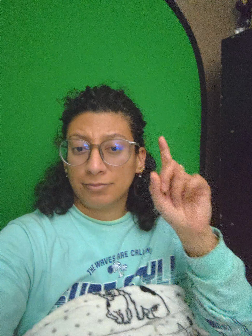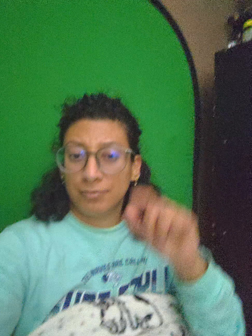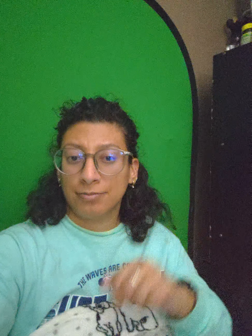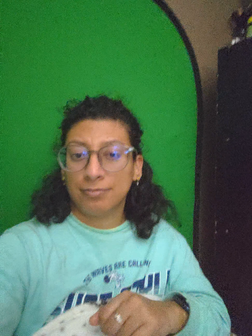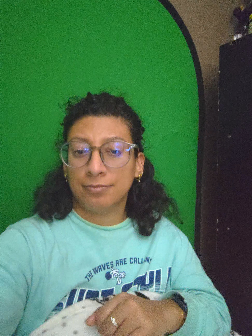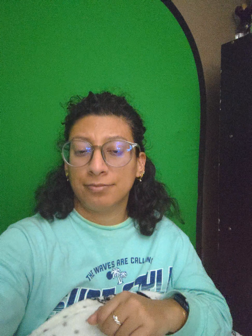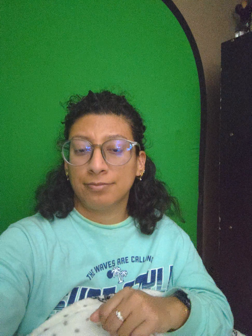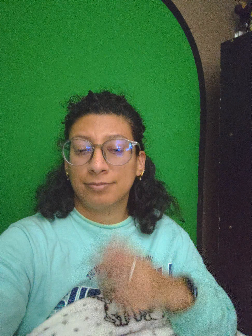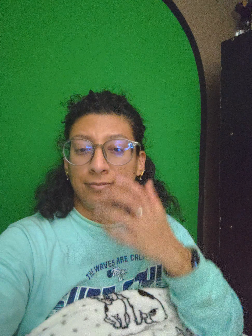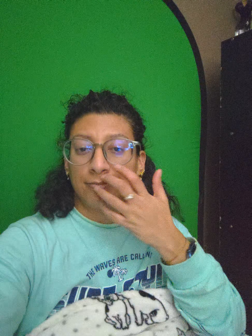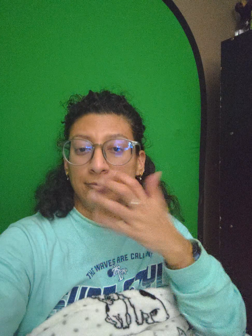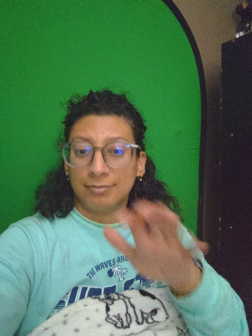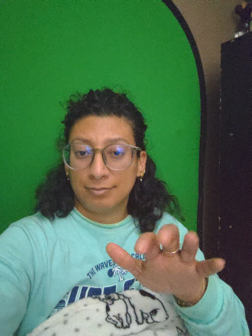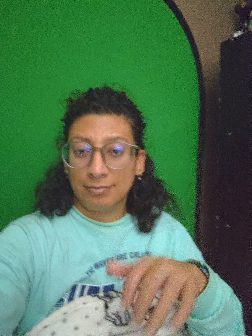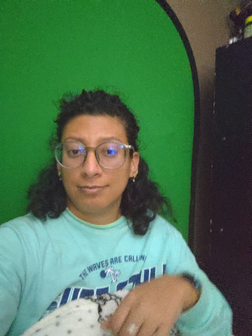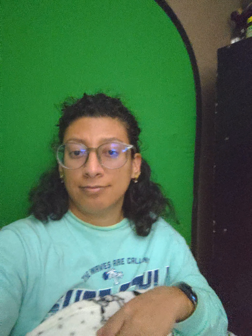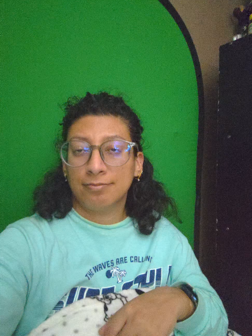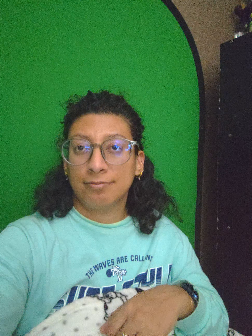hot